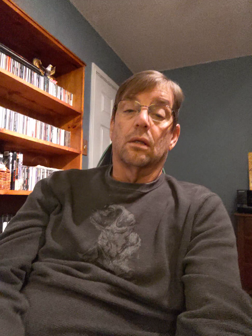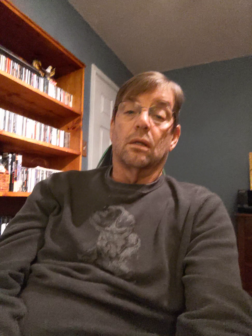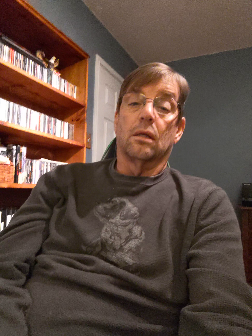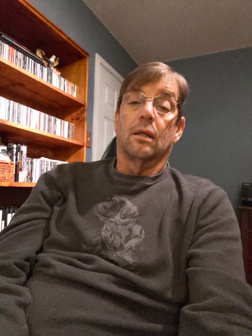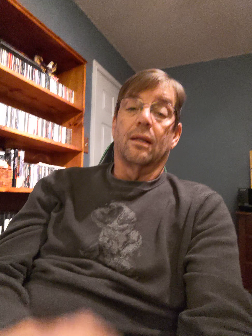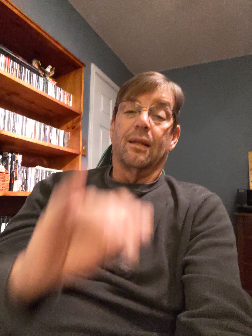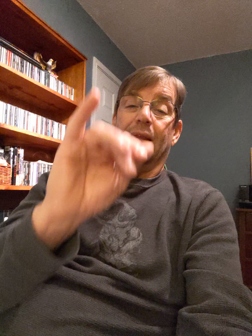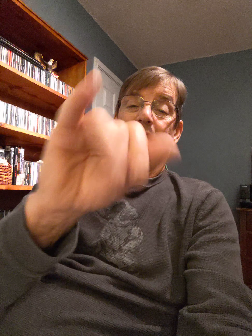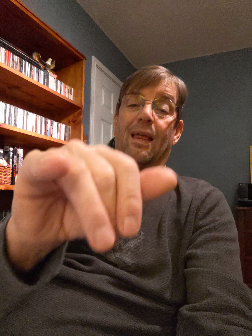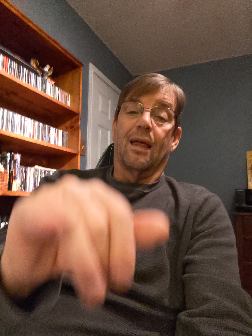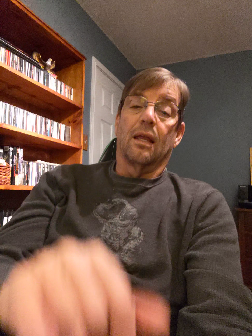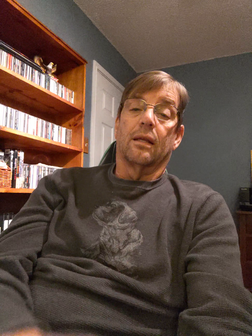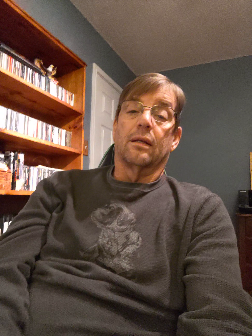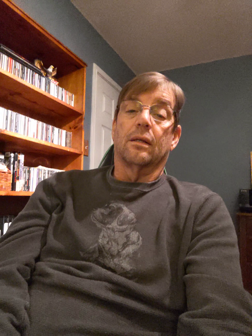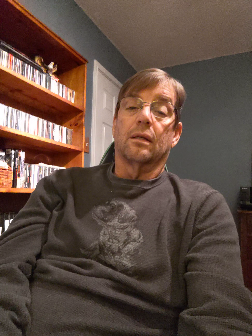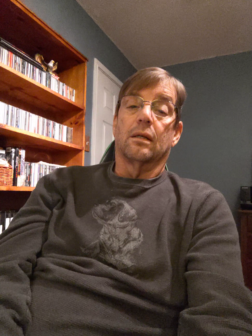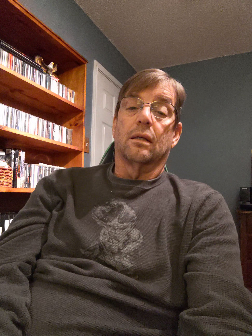that